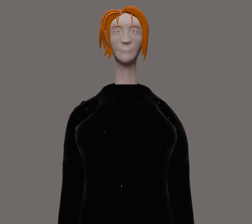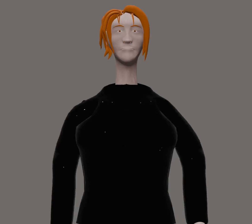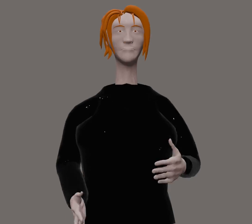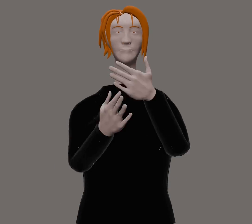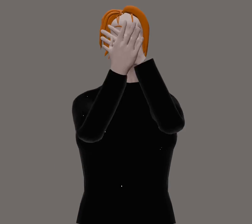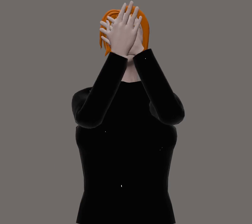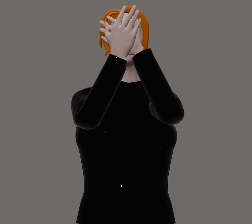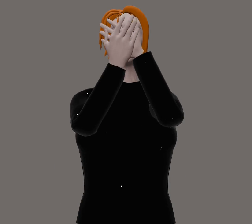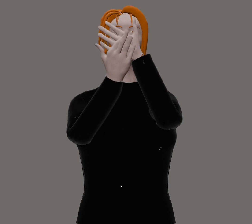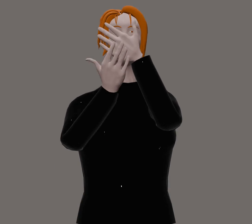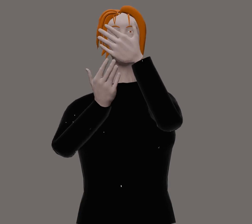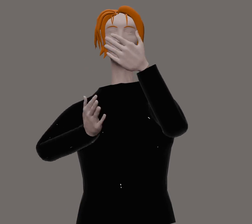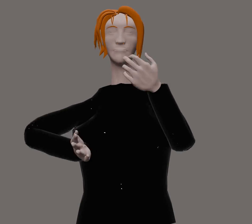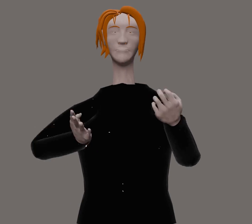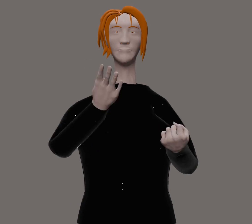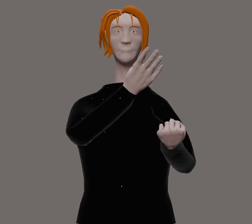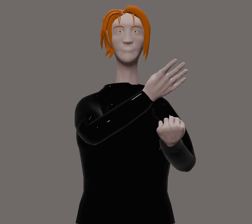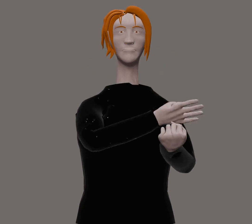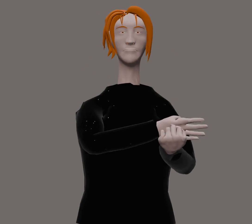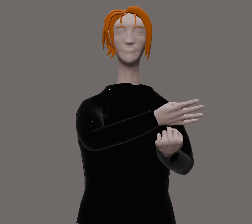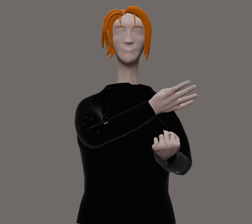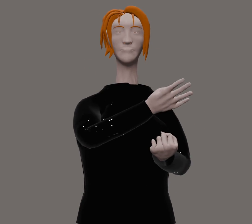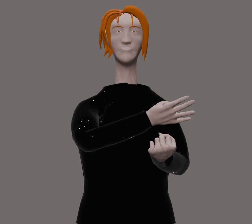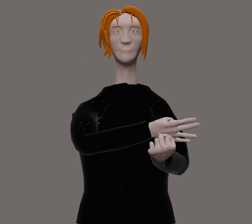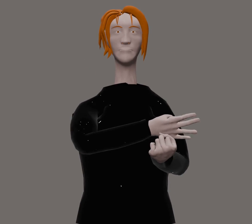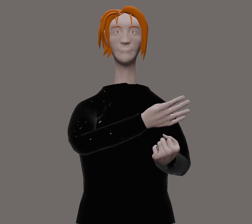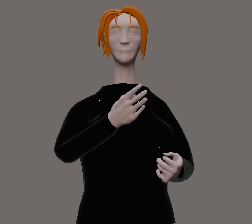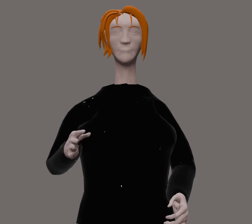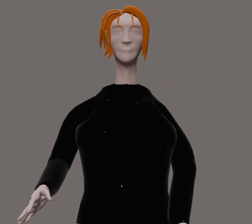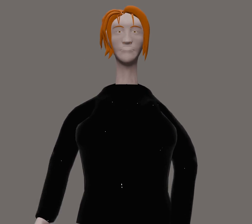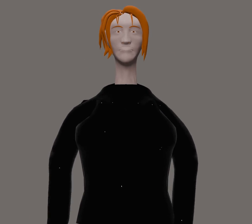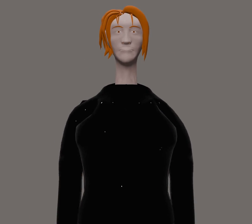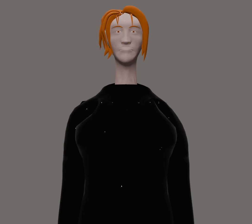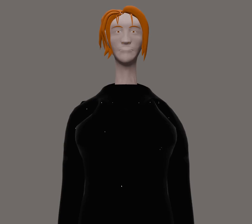Blood Transfuse